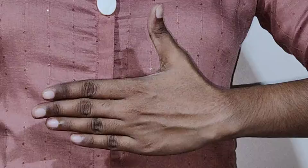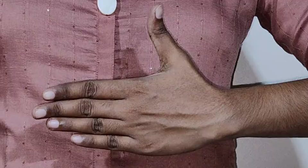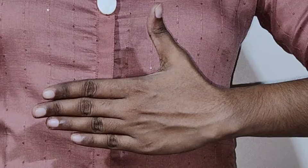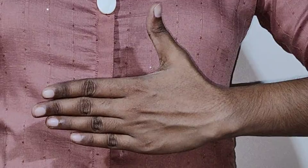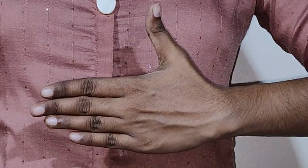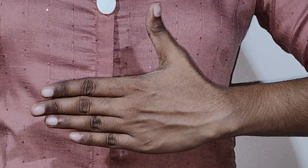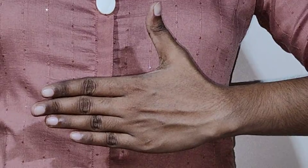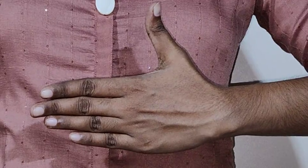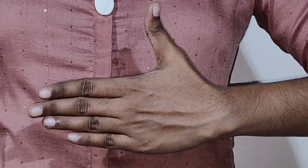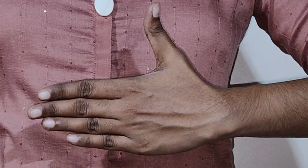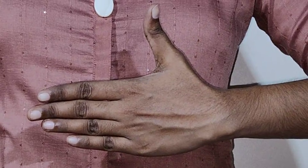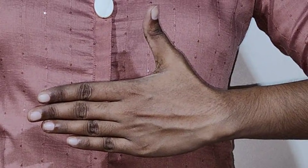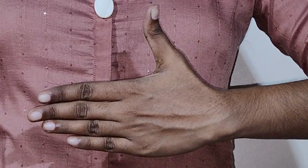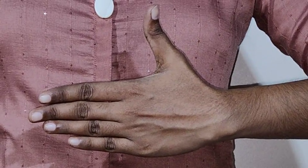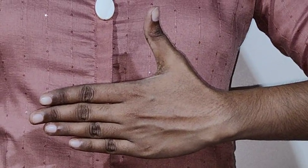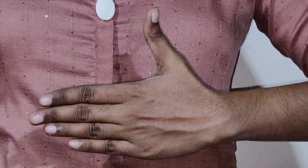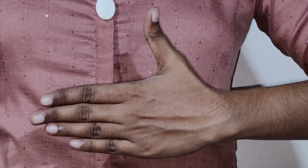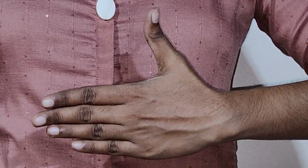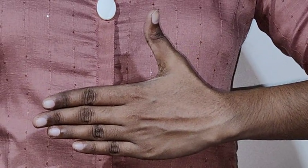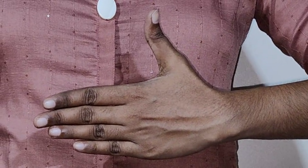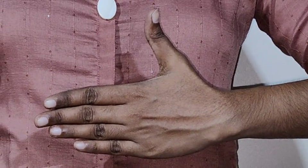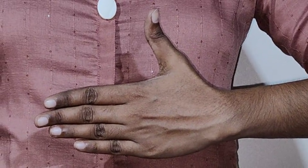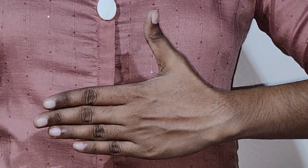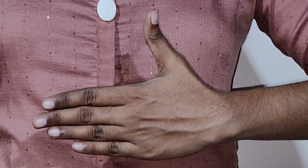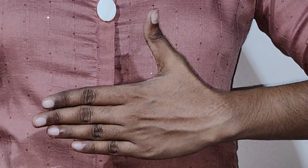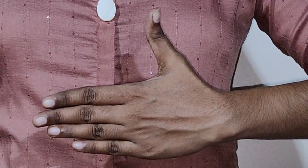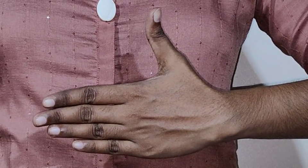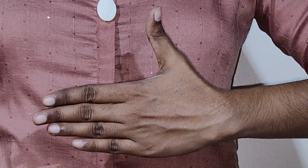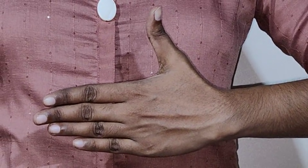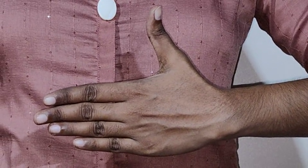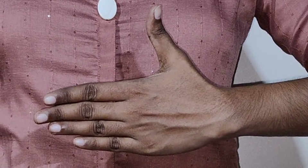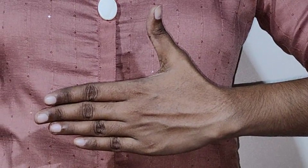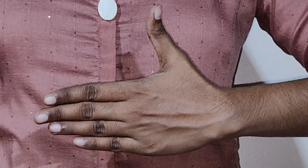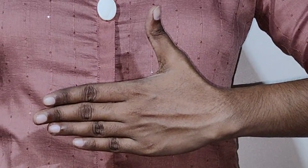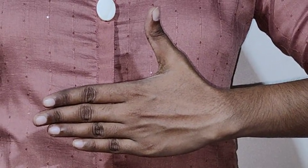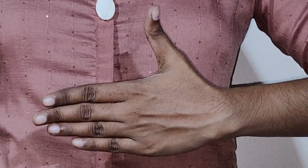ആ